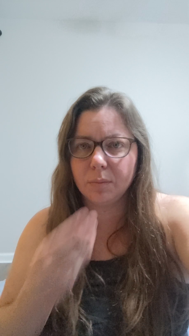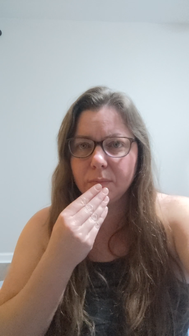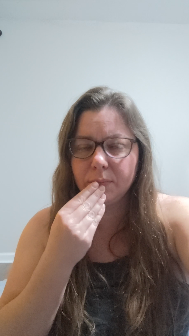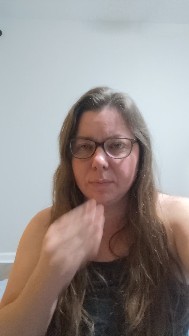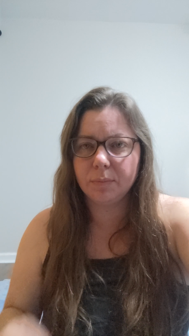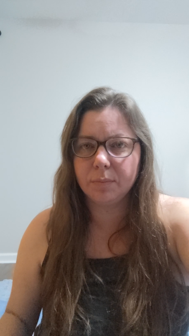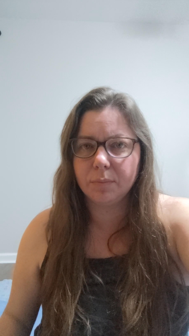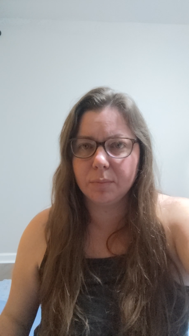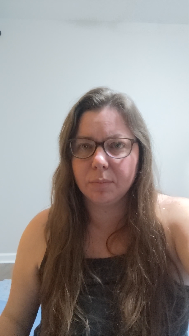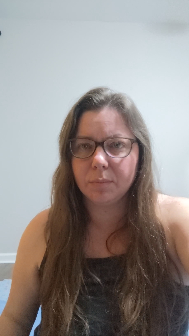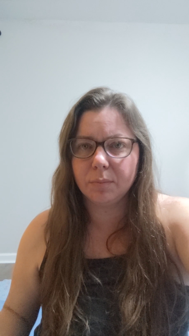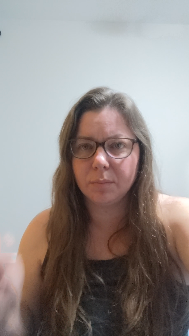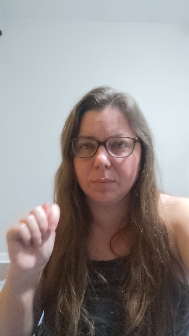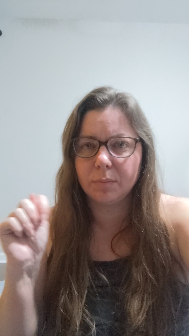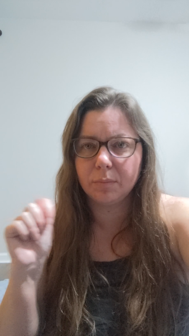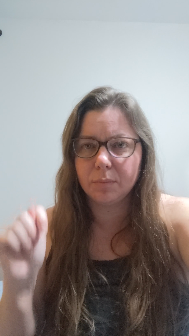bathroom